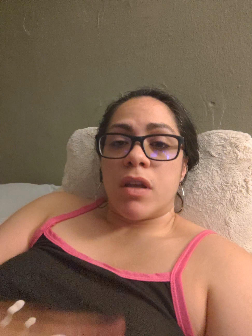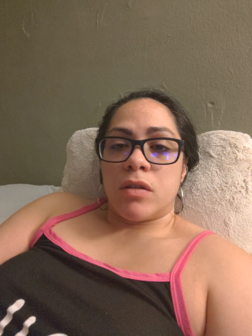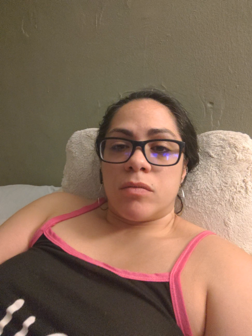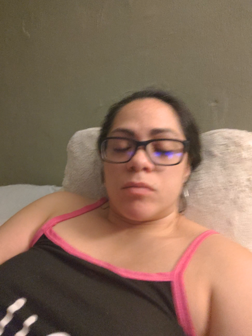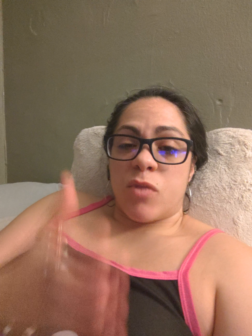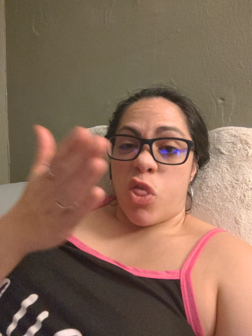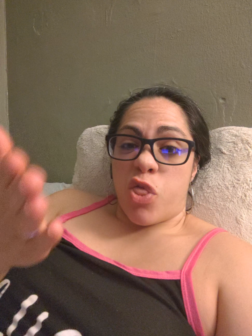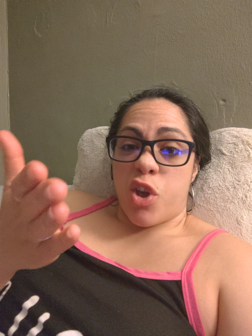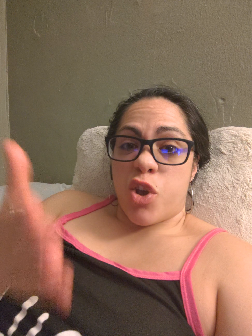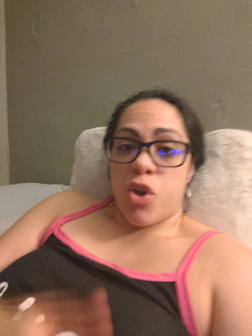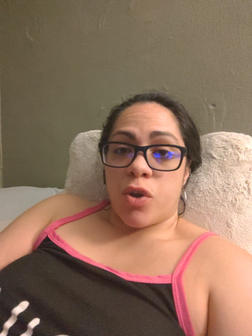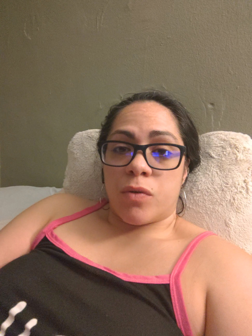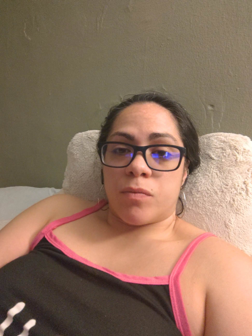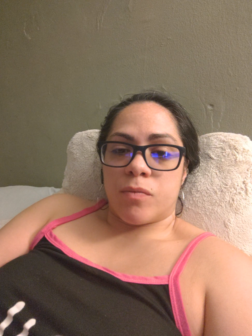there